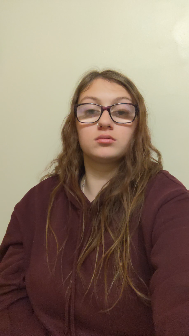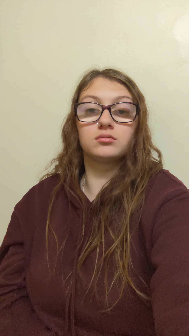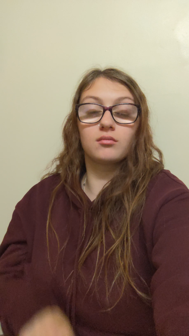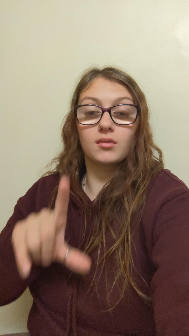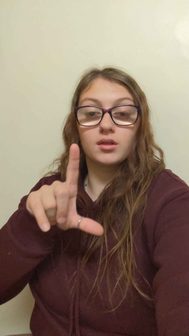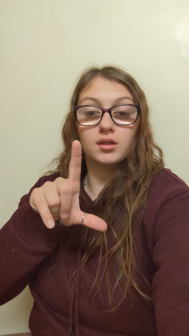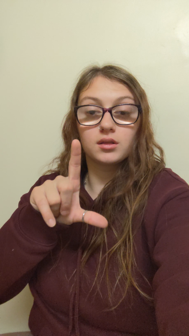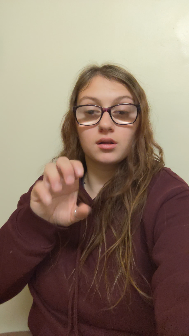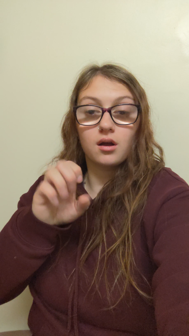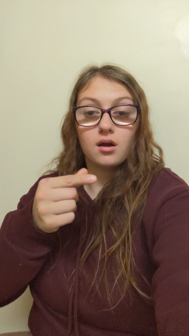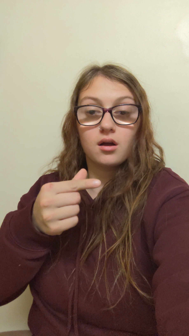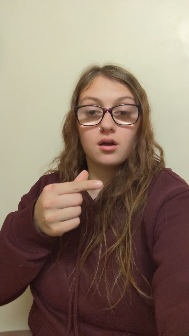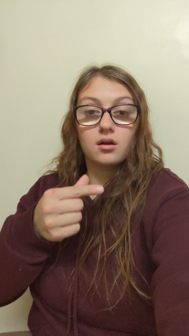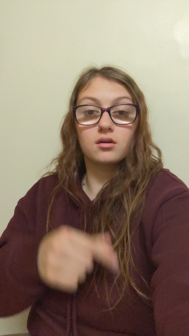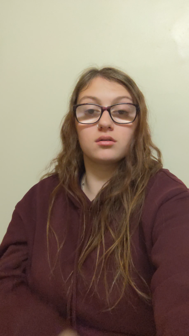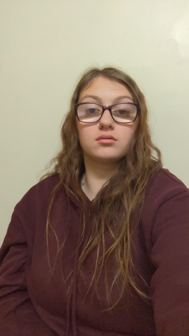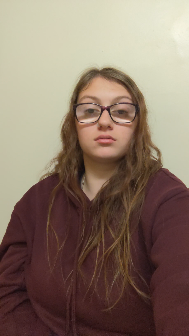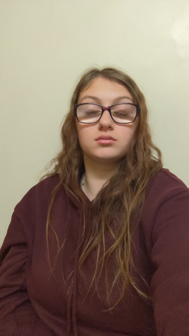leg